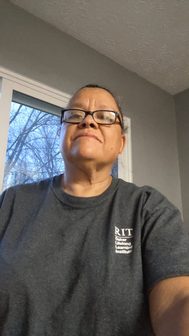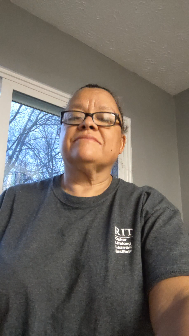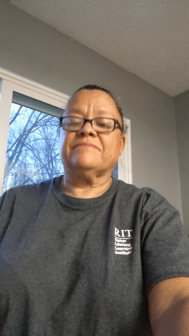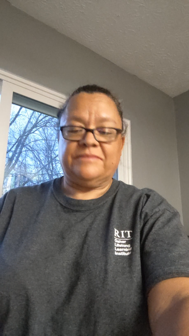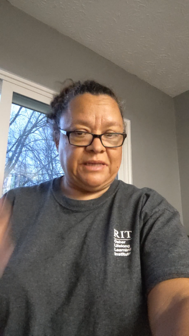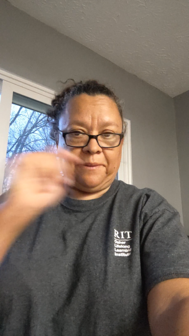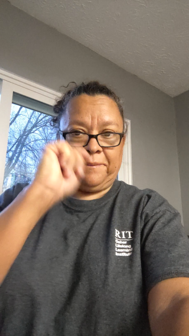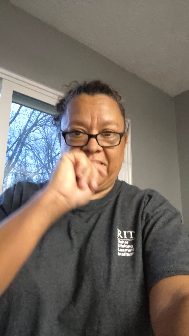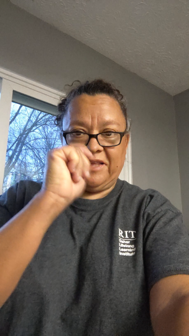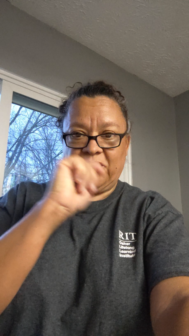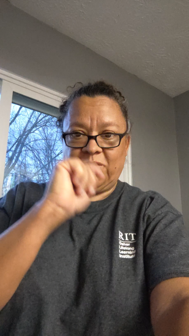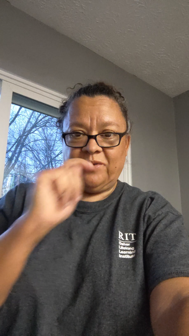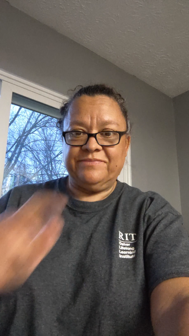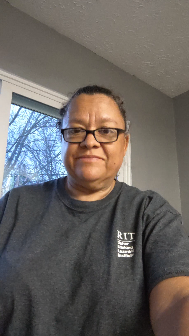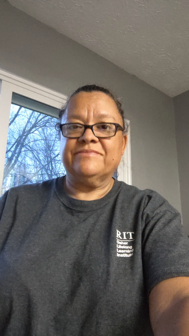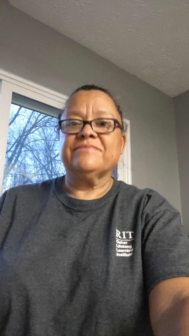bathroom